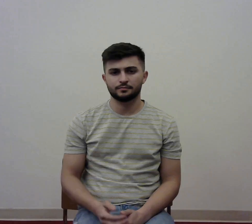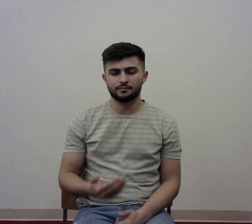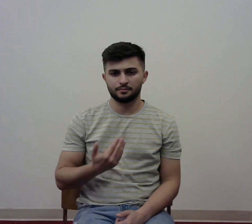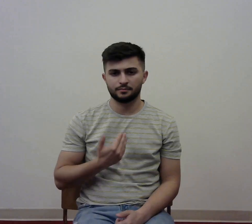mən